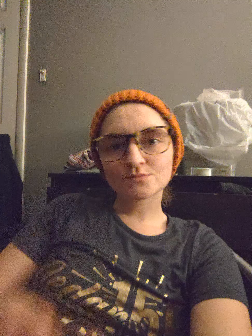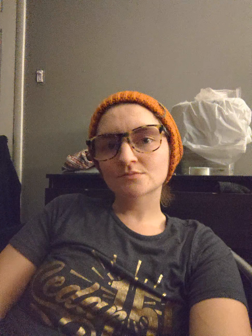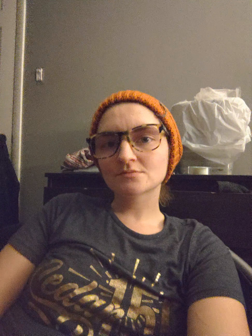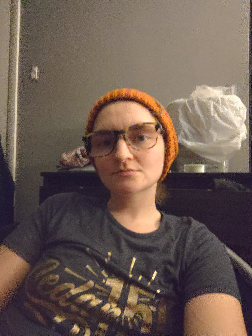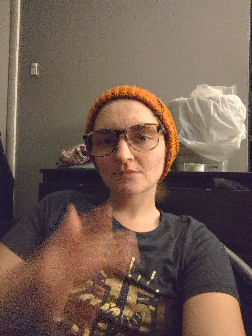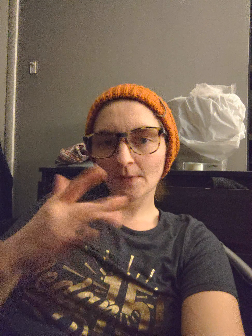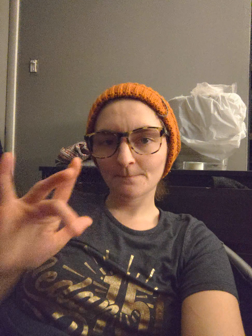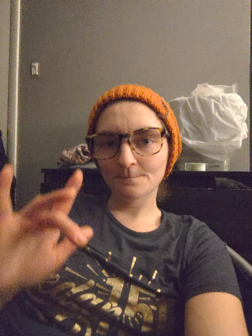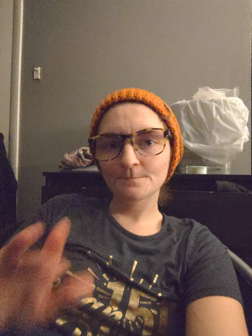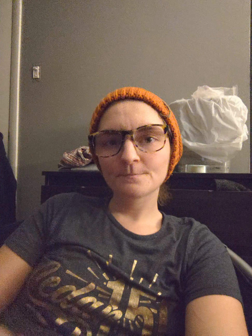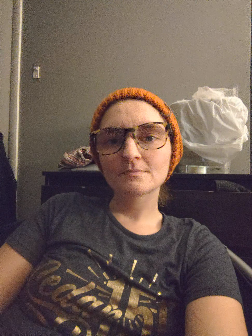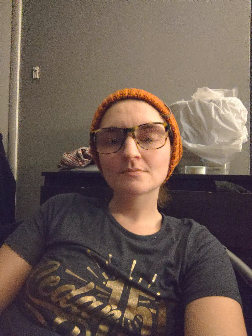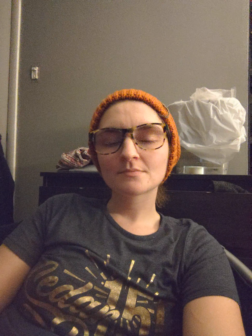empty